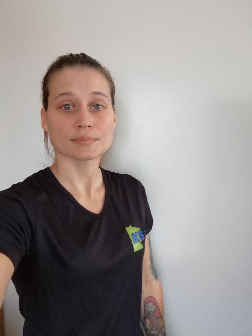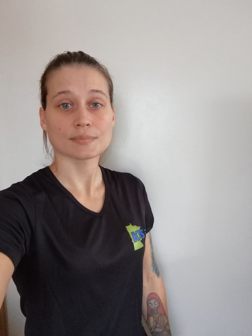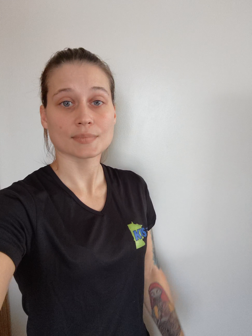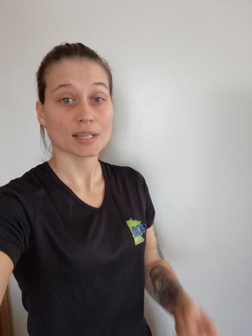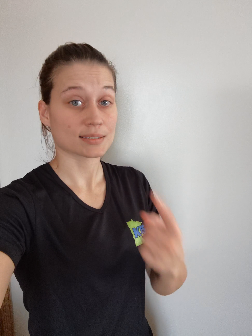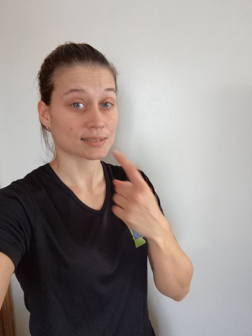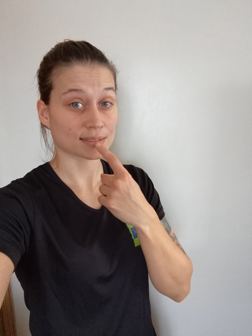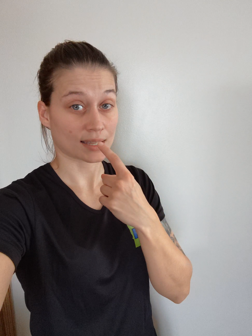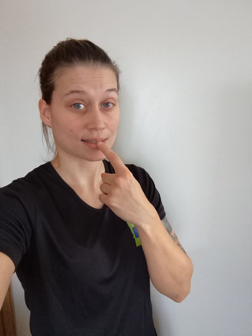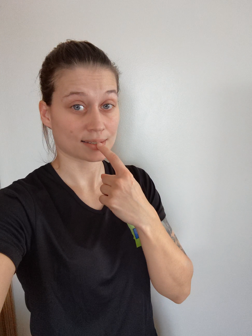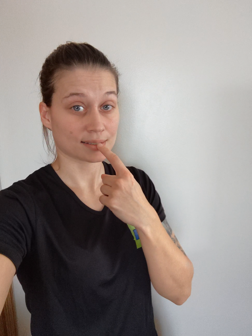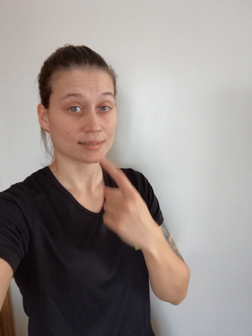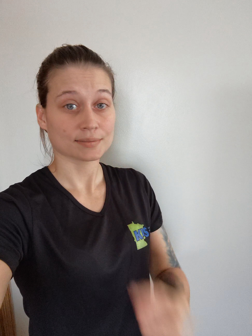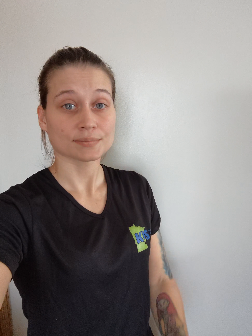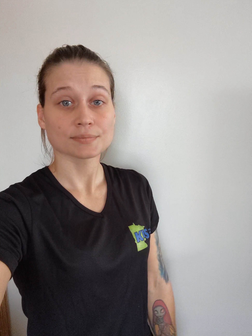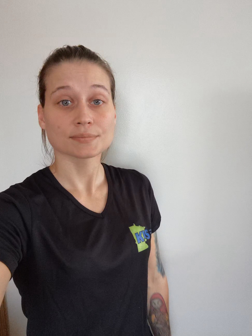tongue